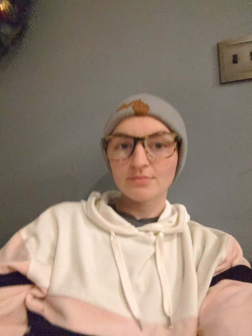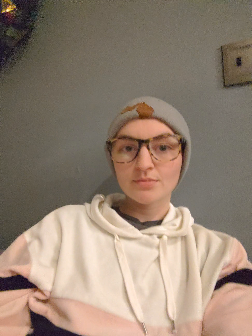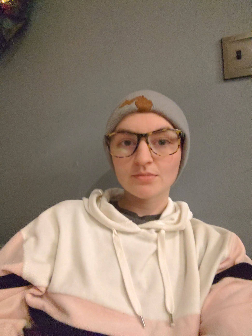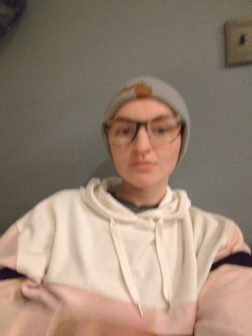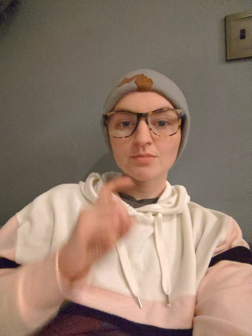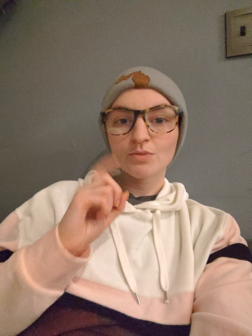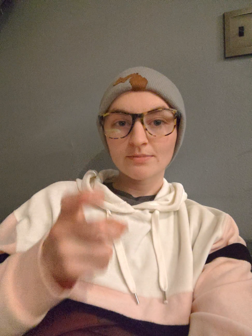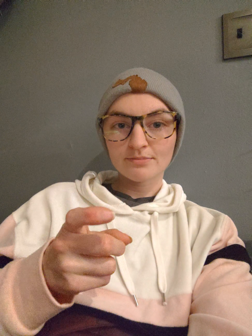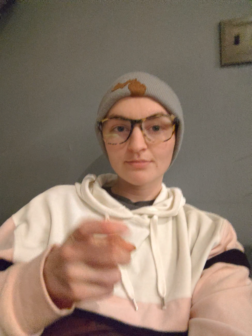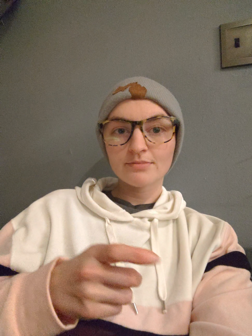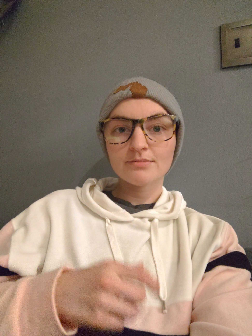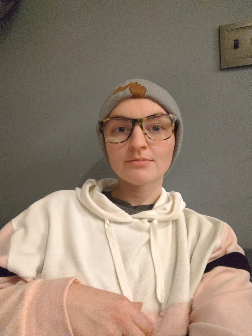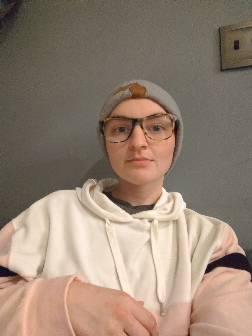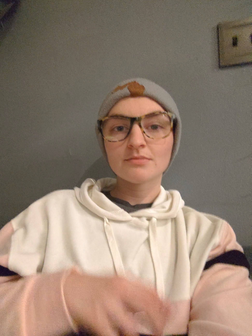gift